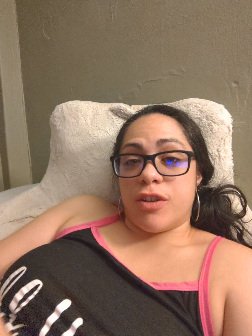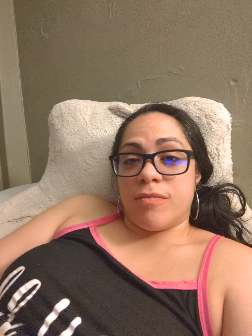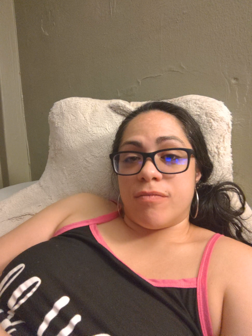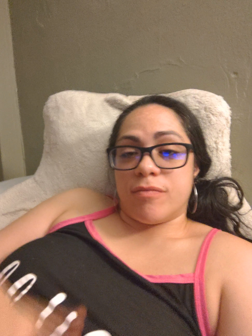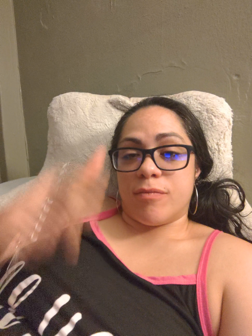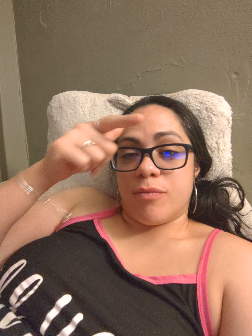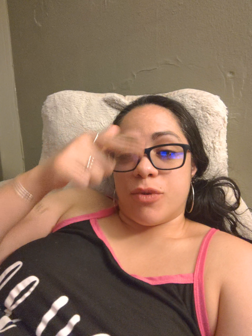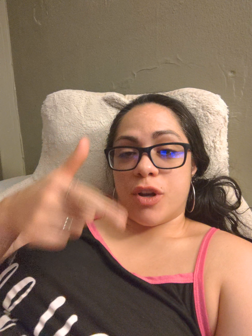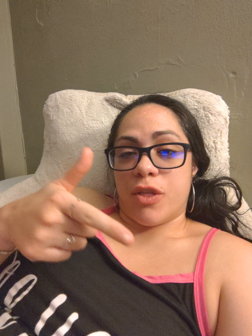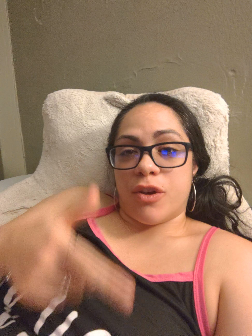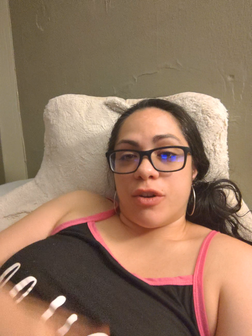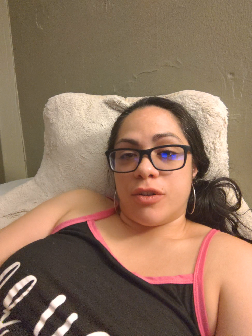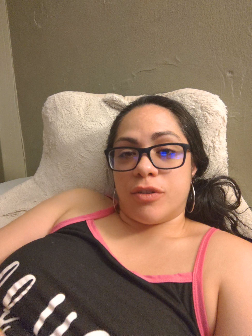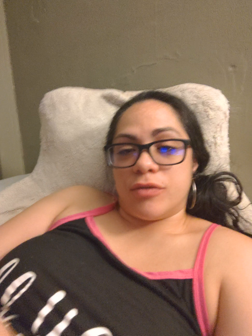brother